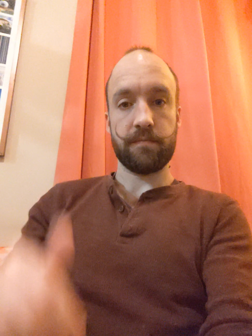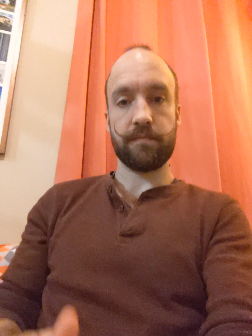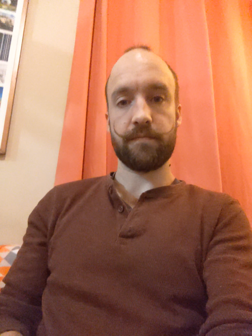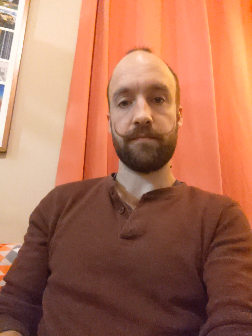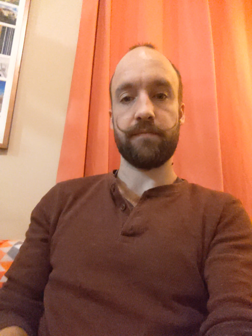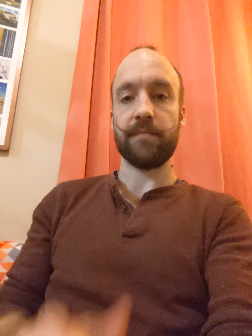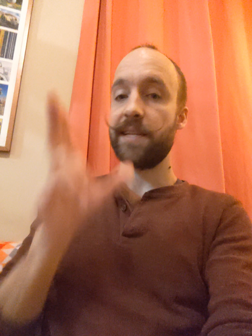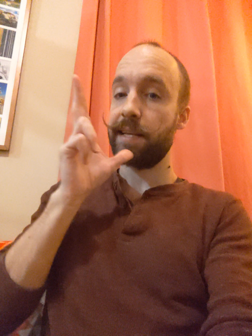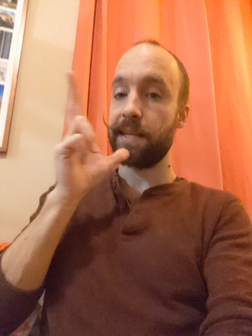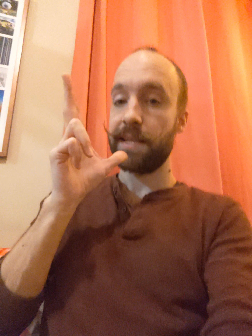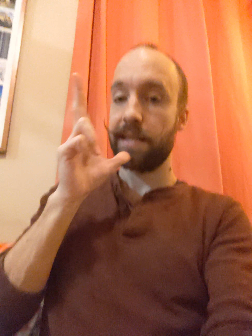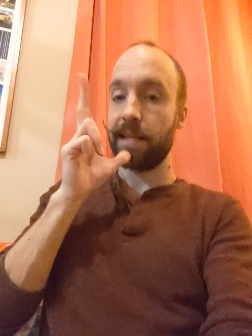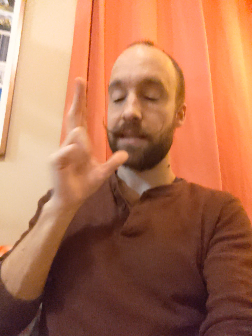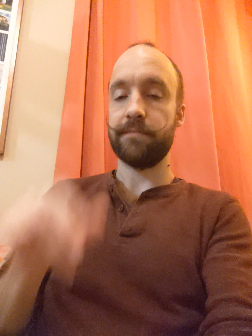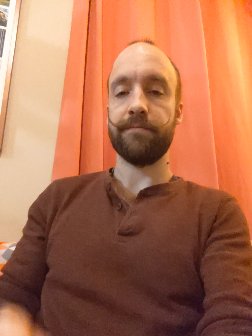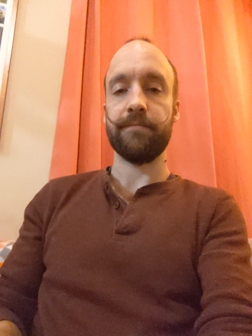hen